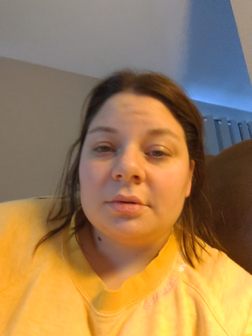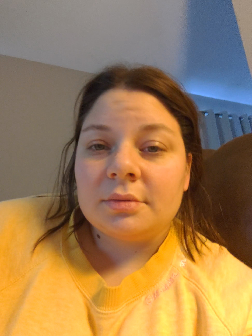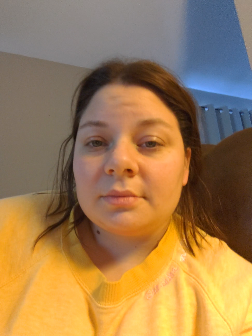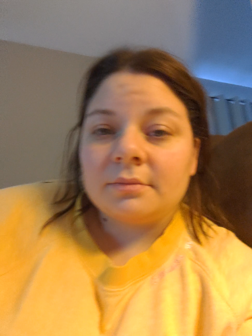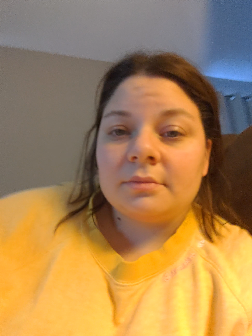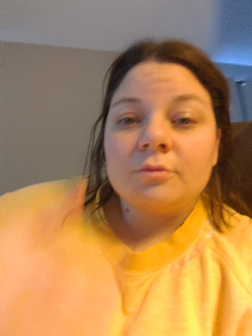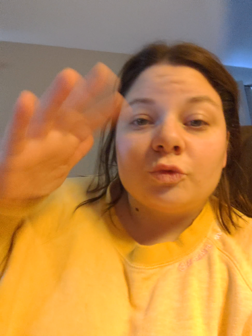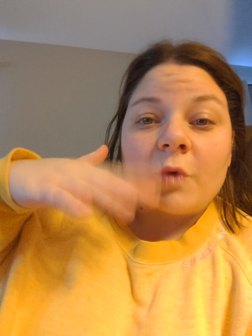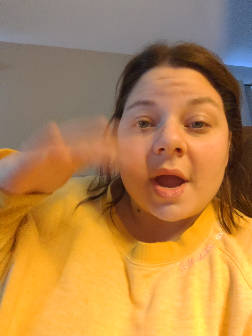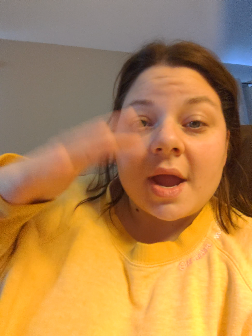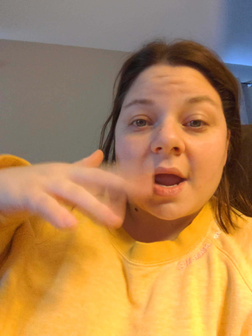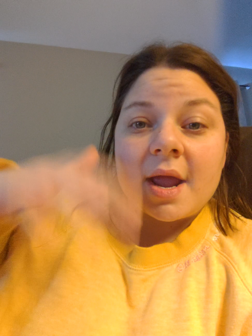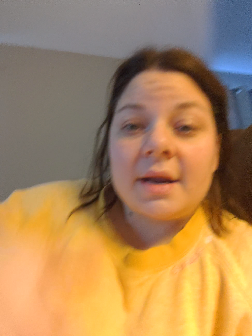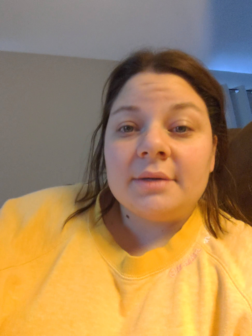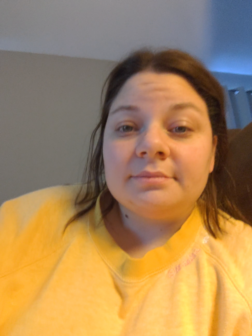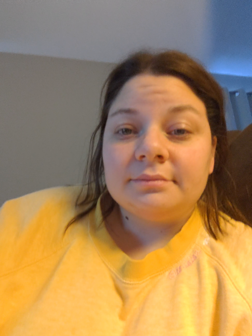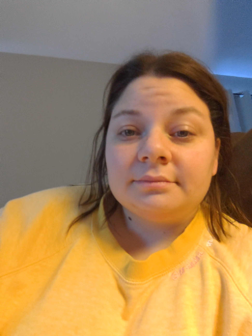rain